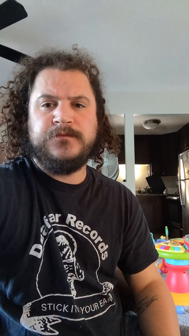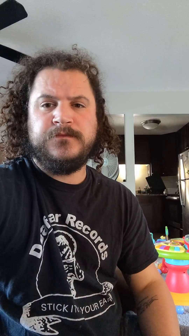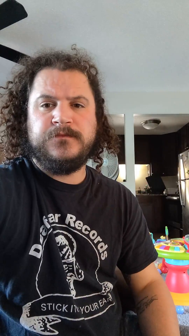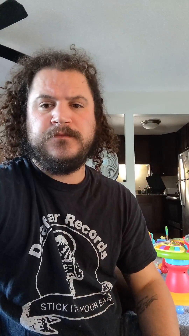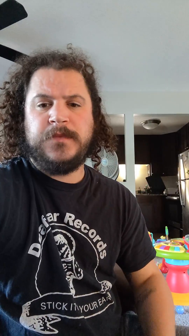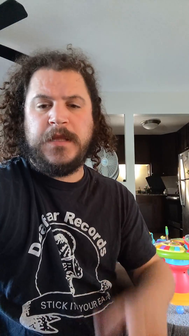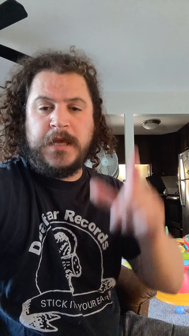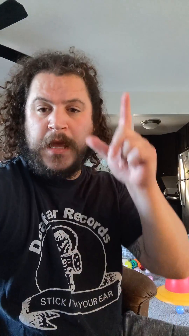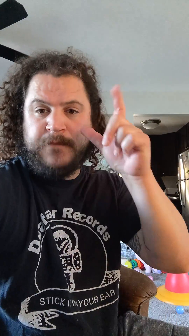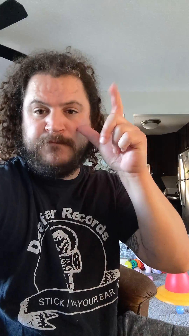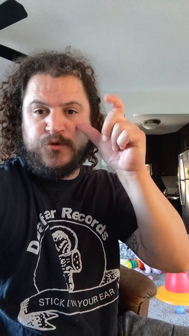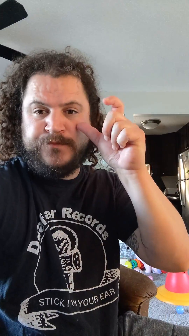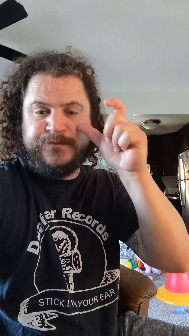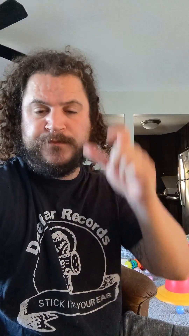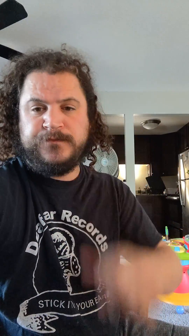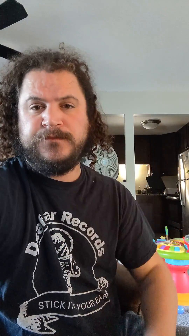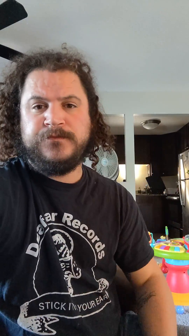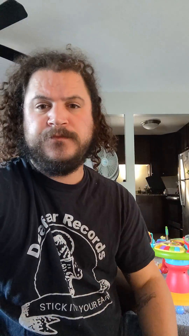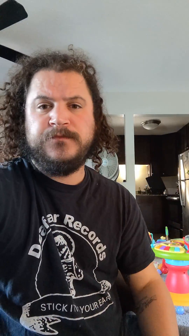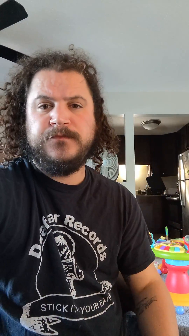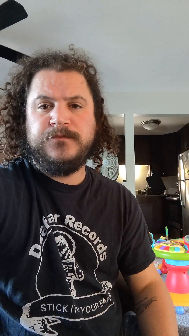camera